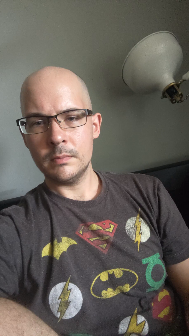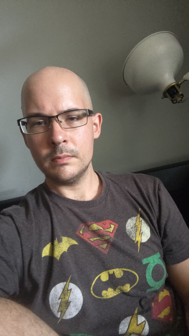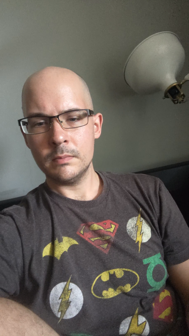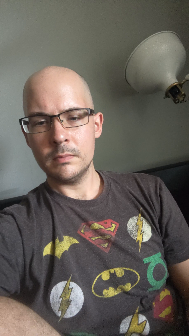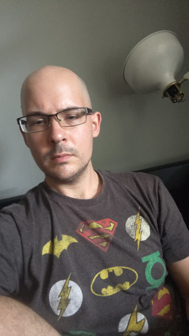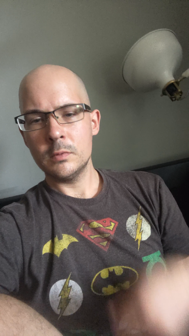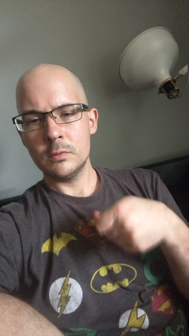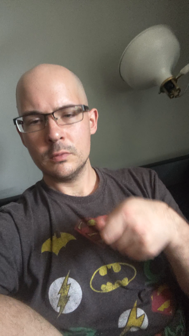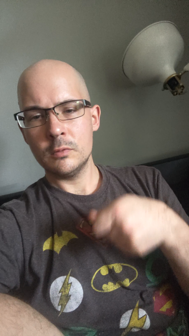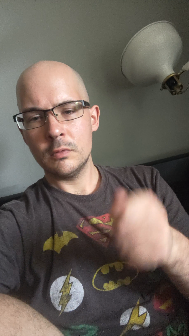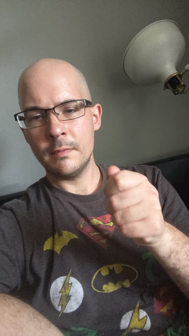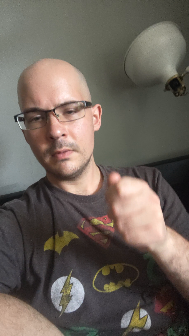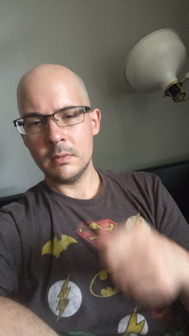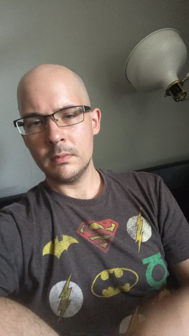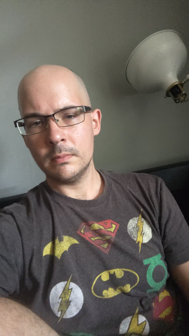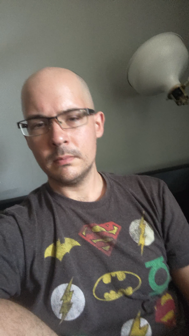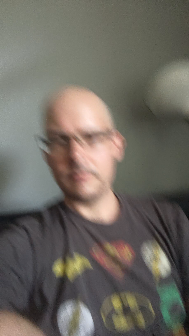shovel